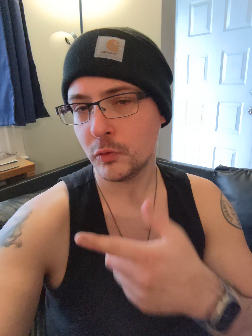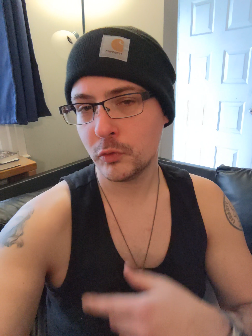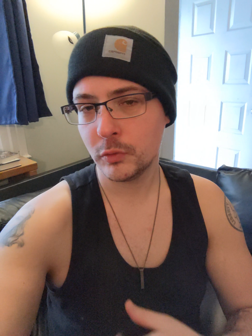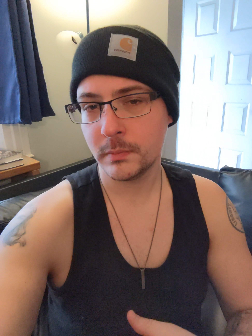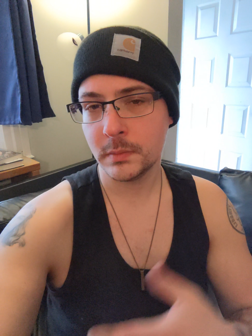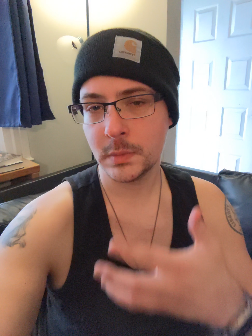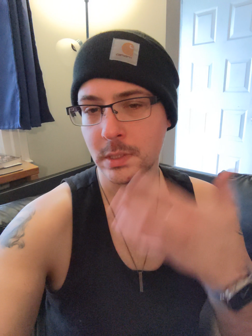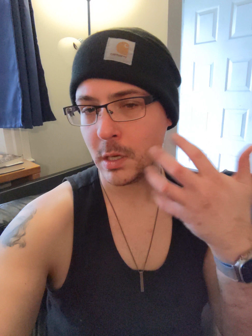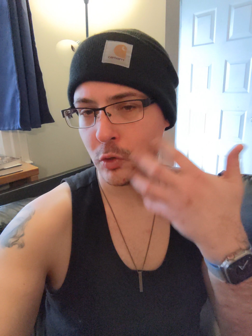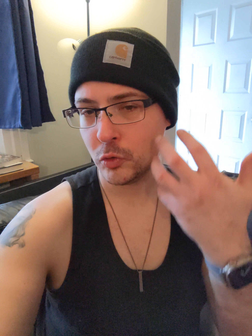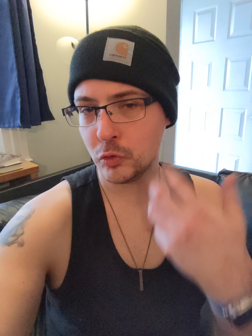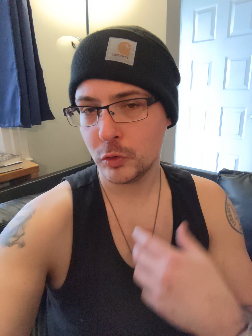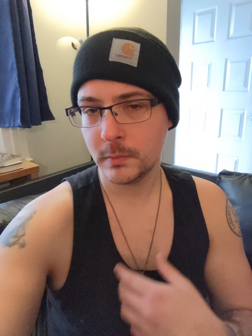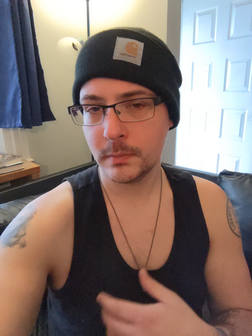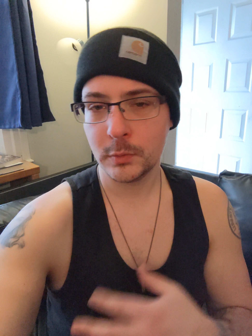tiger